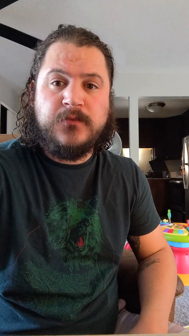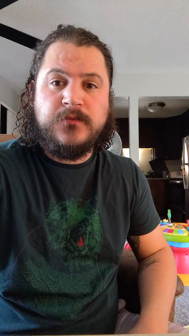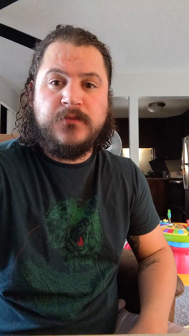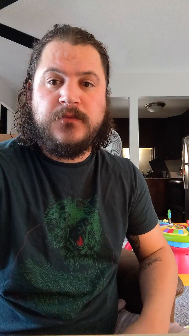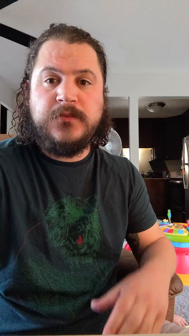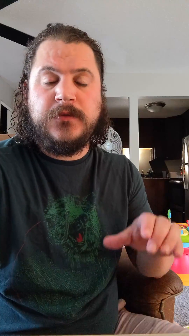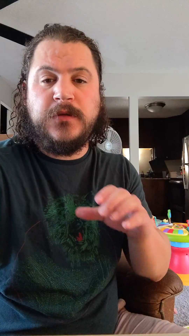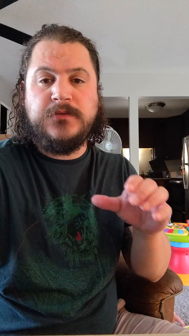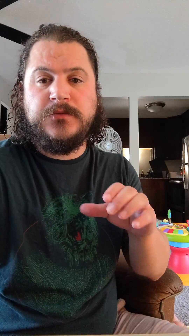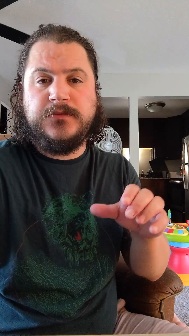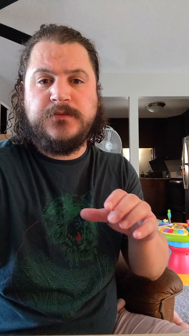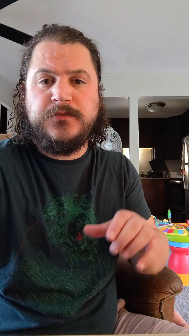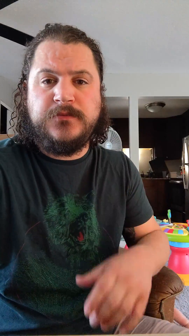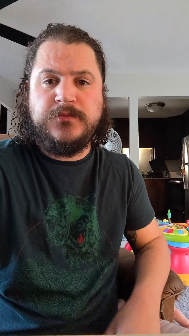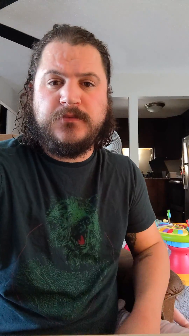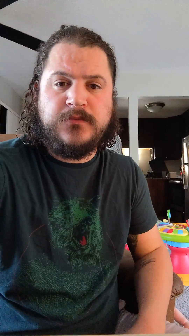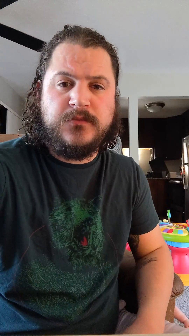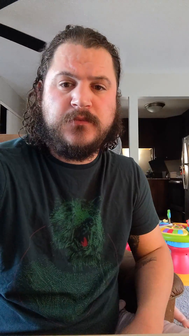does